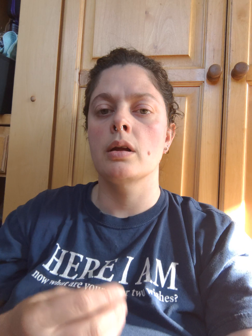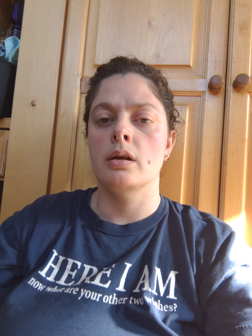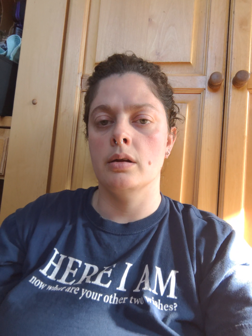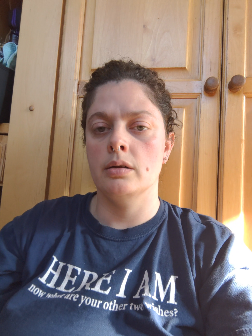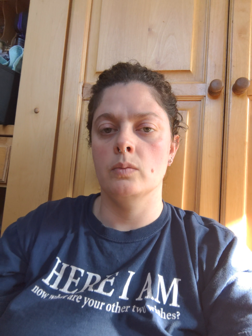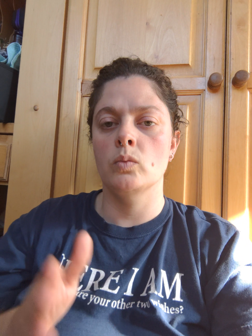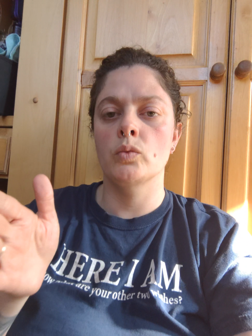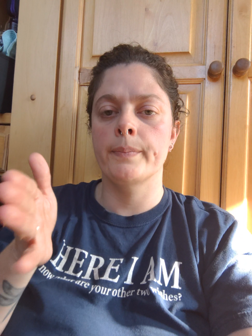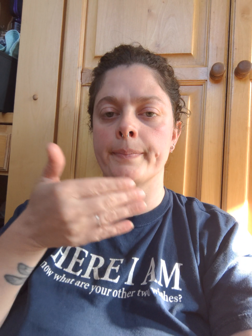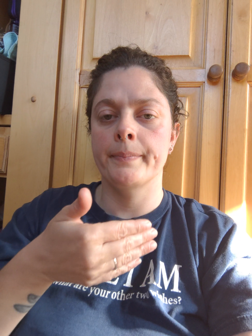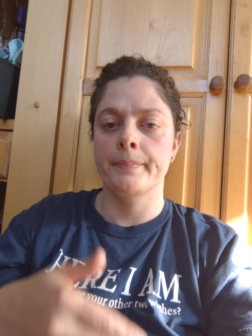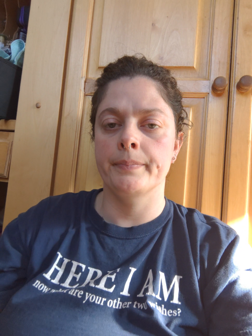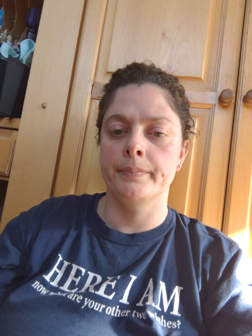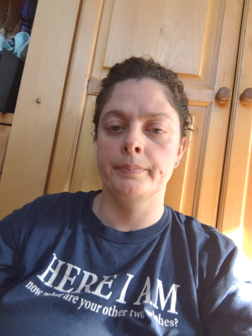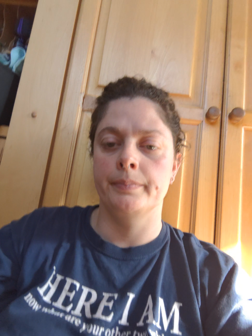room